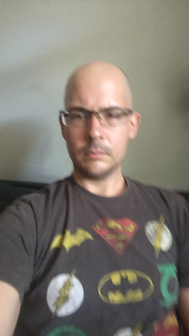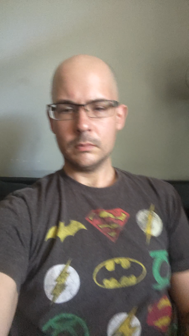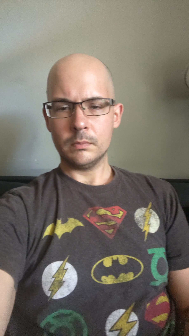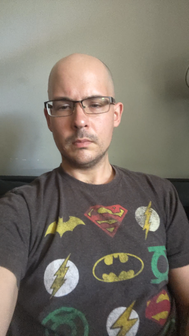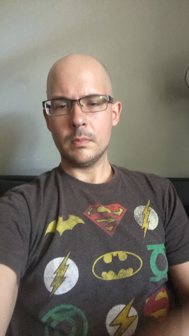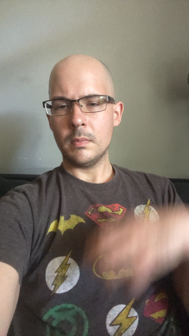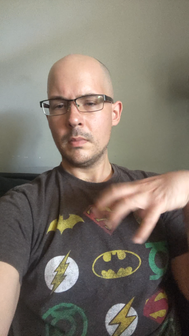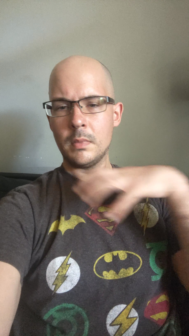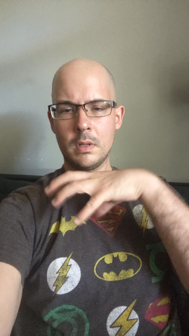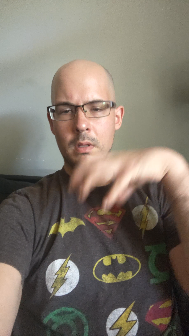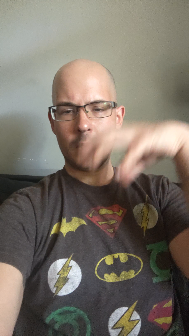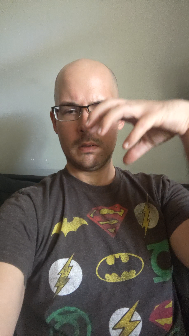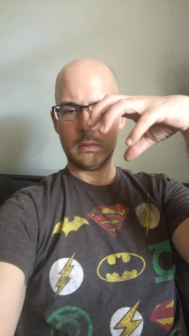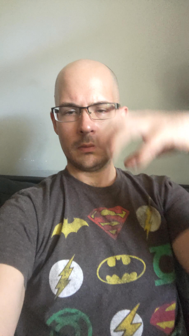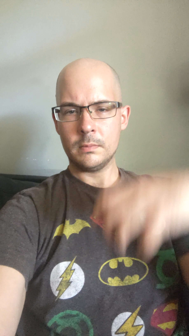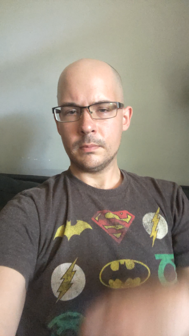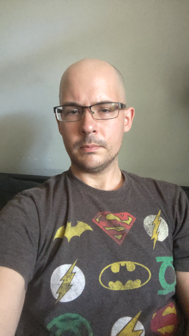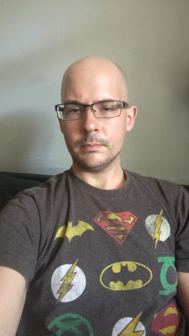block